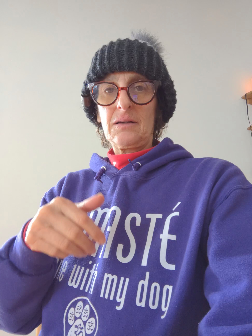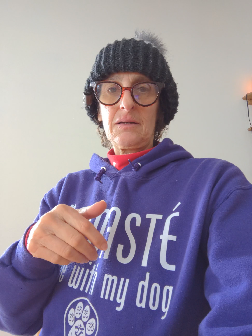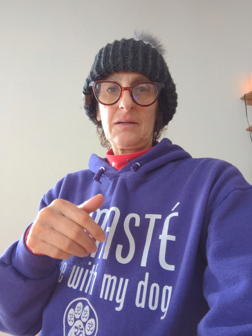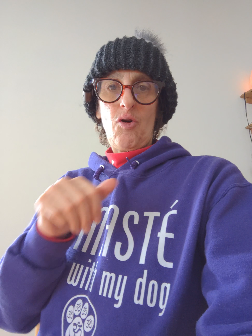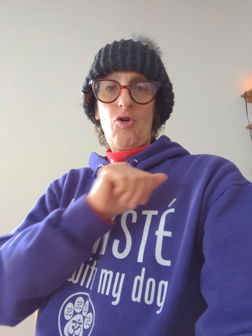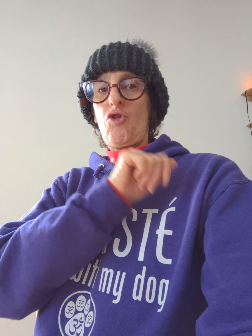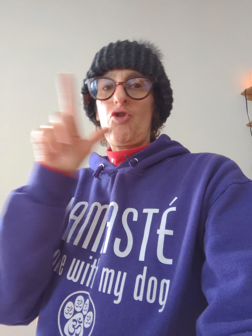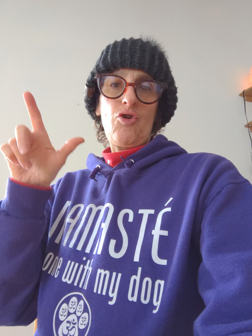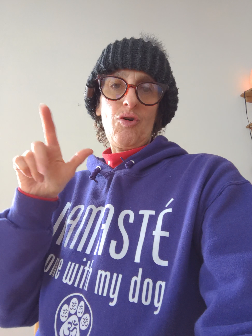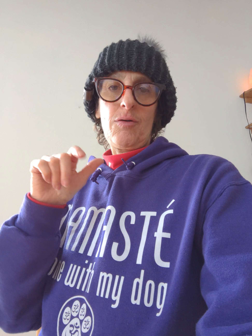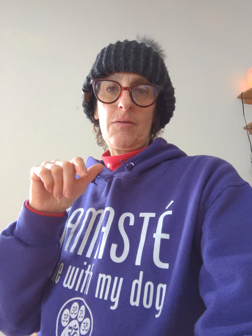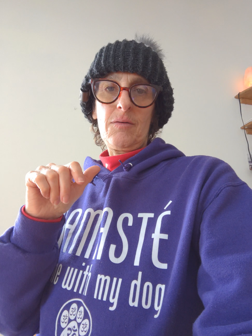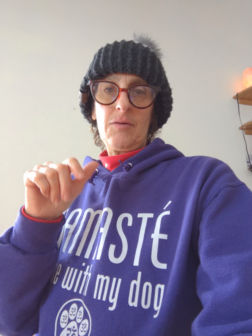all